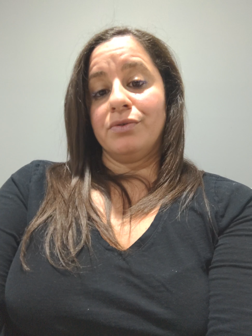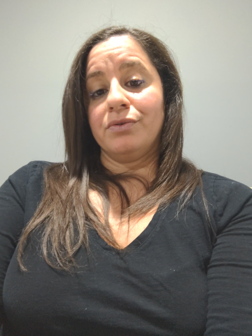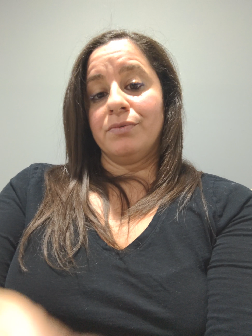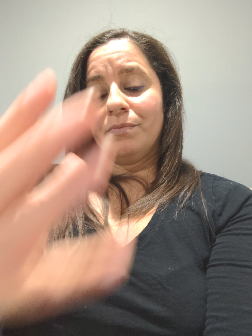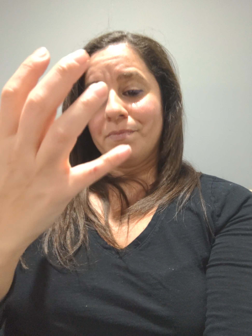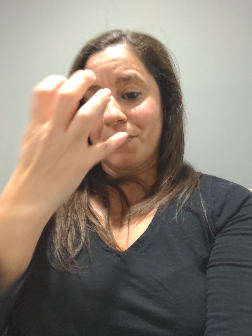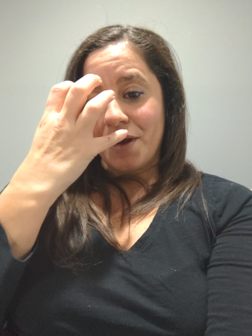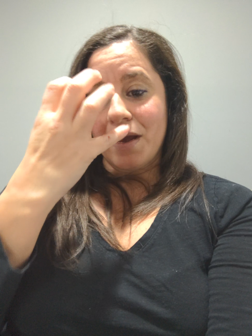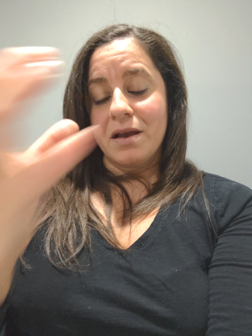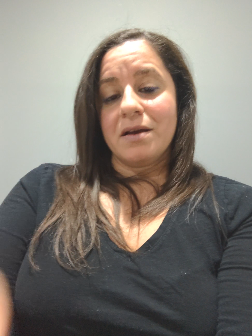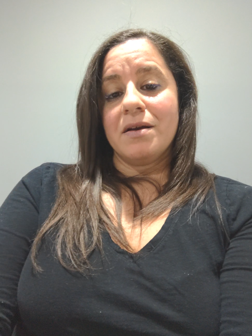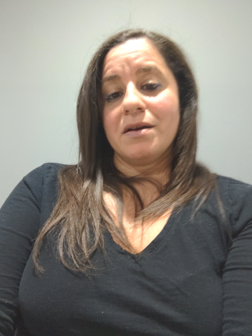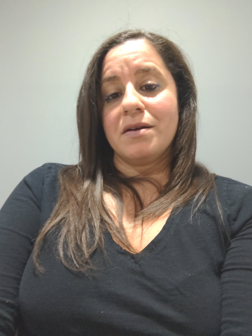mad